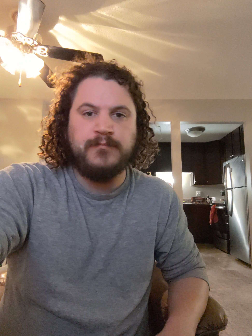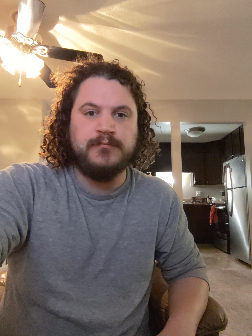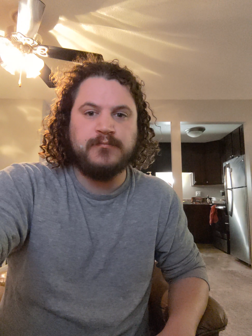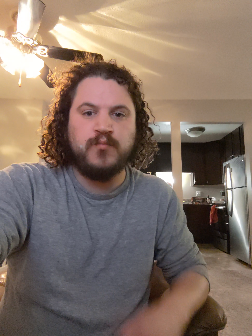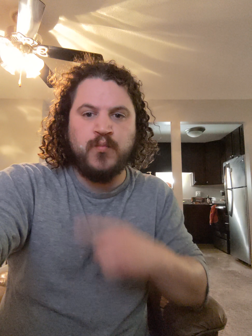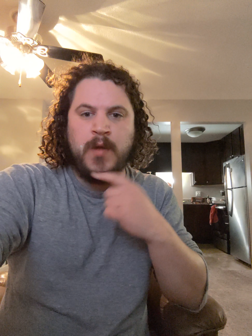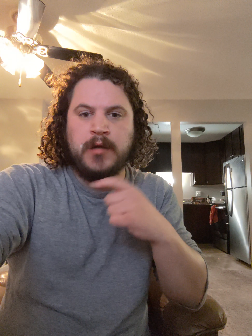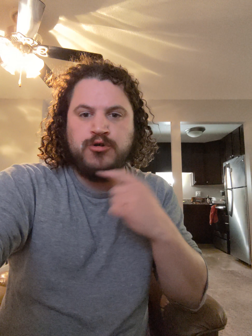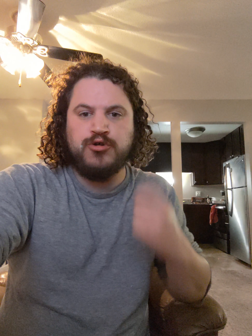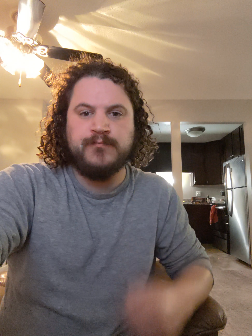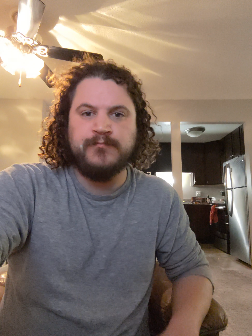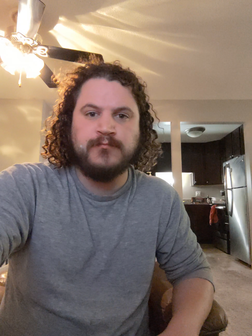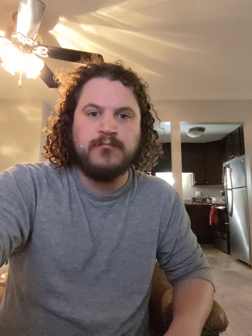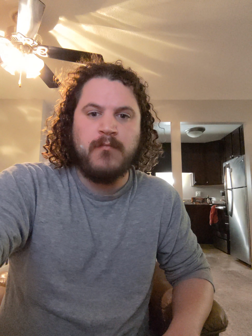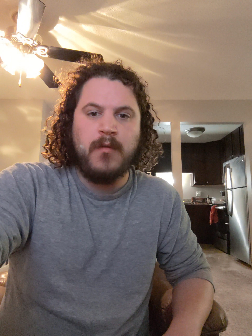dryer